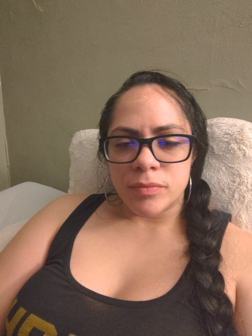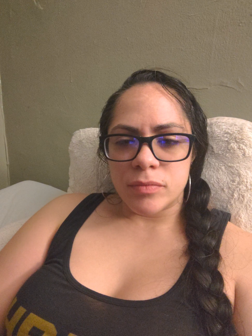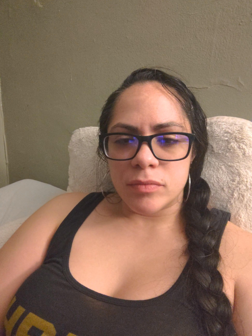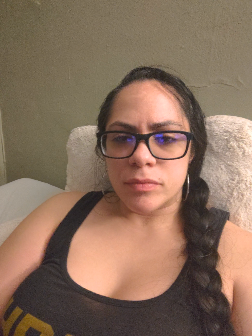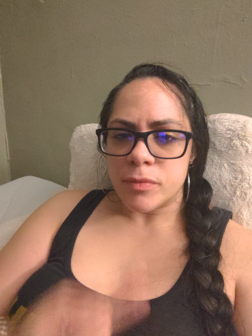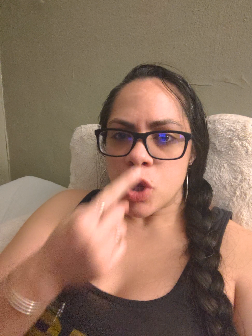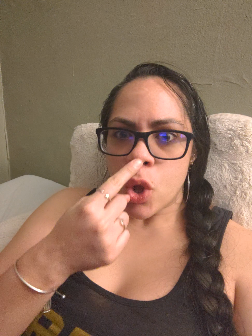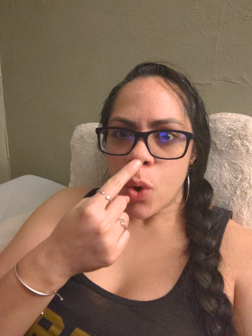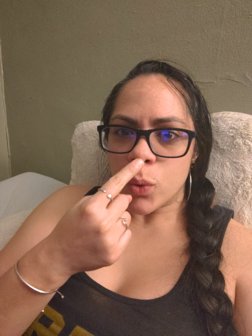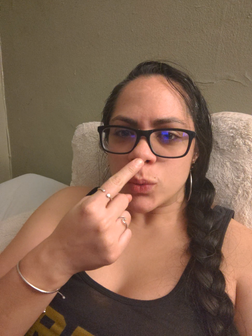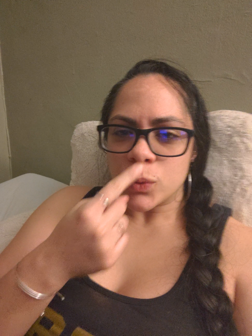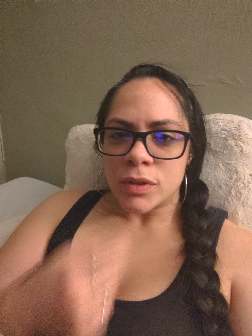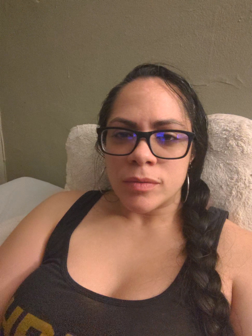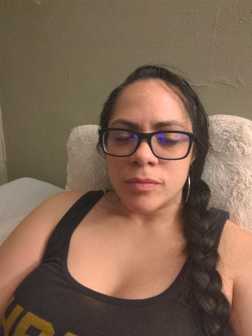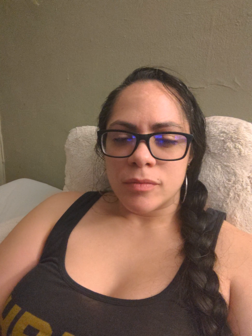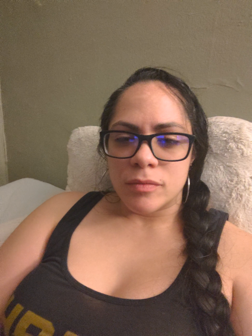nose